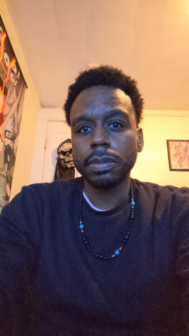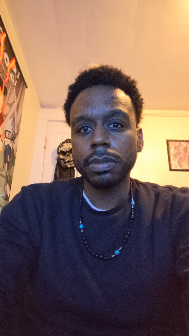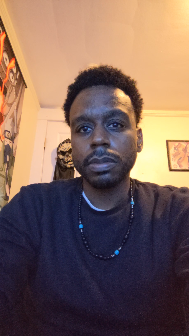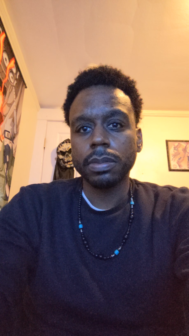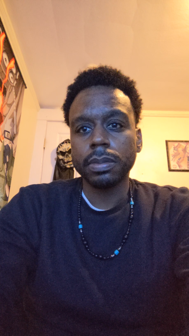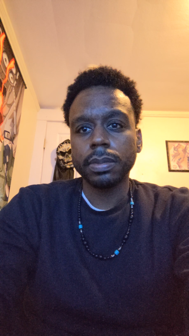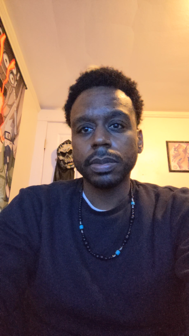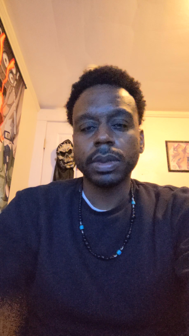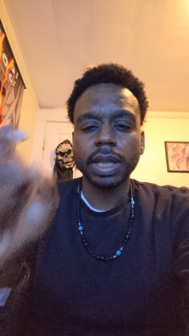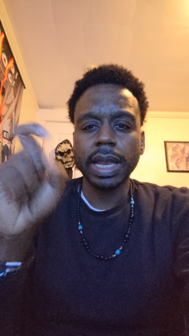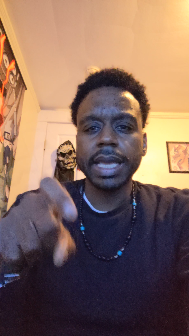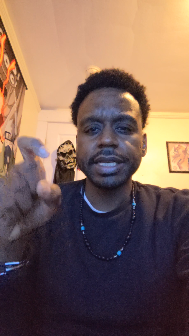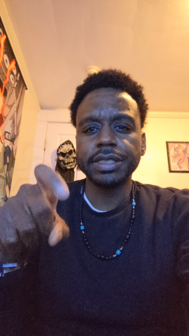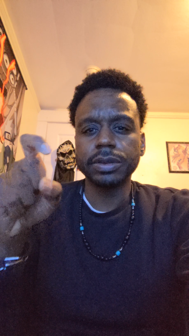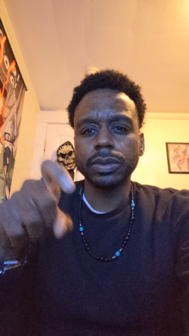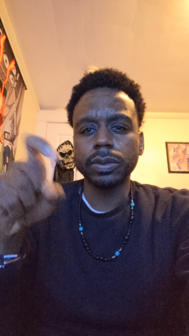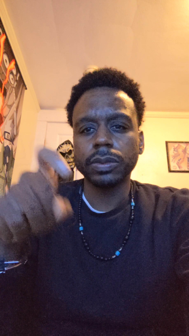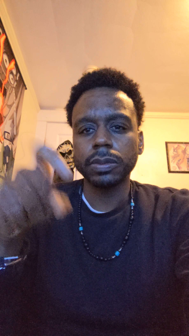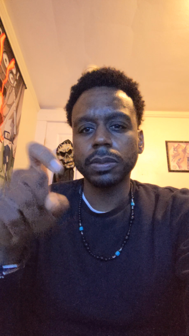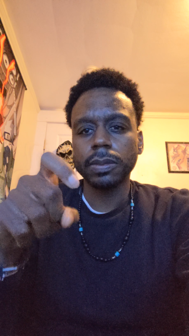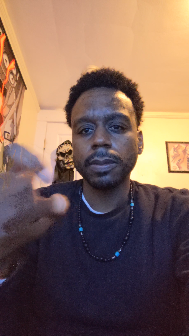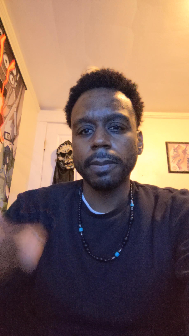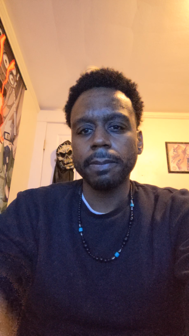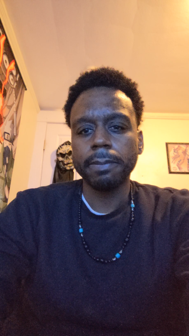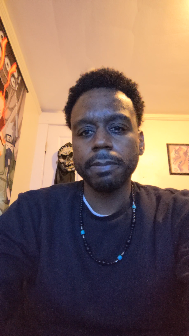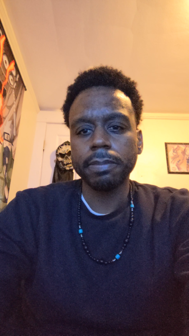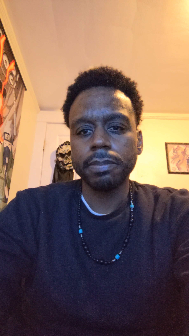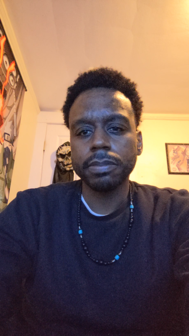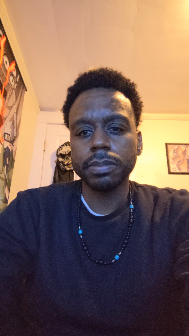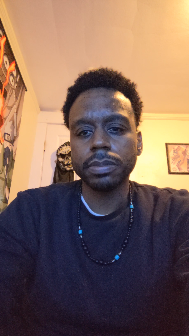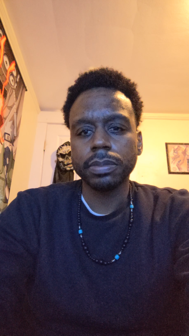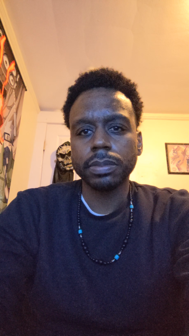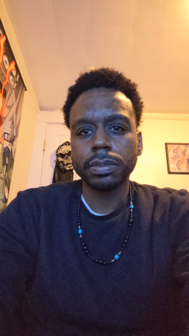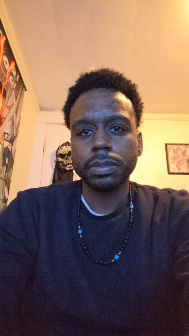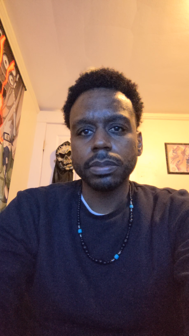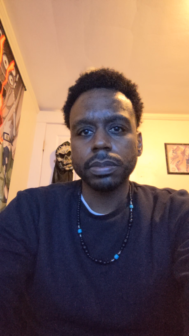need